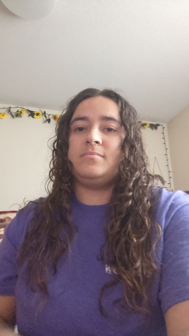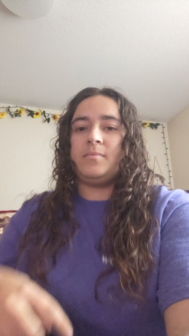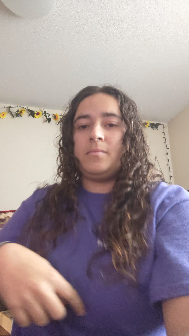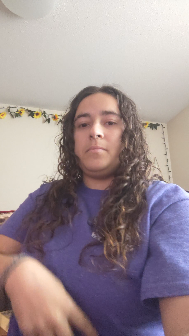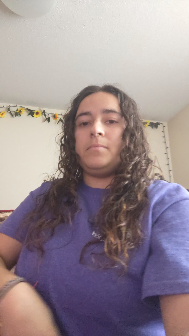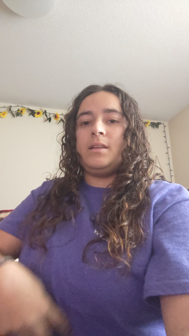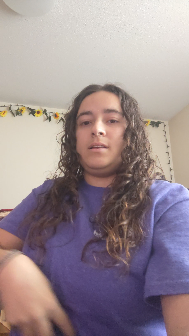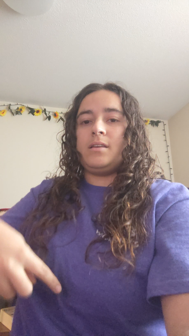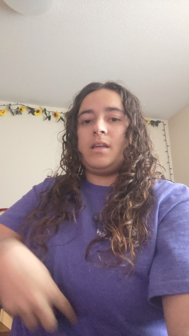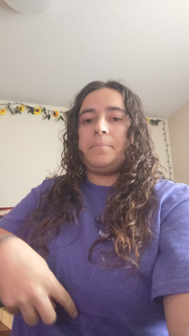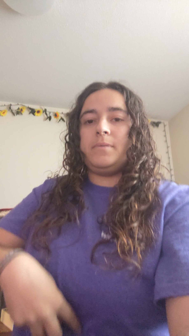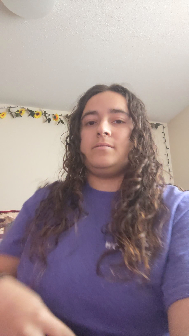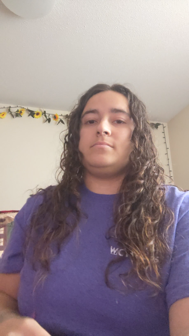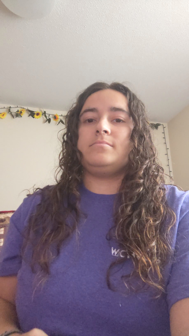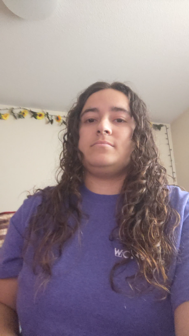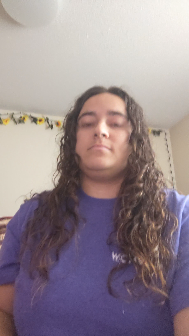belly button